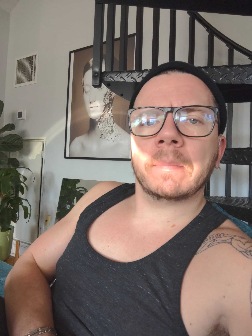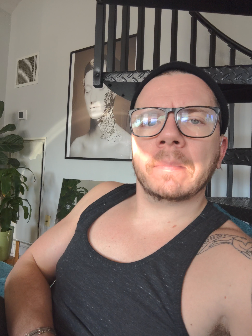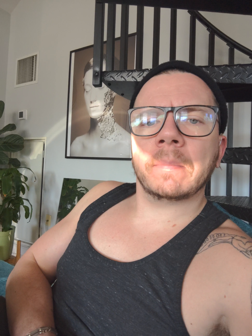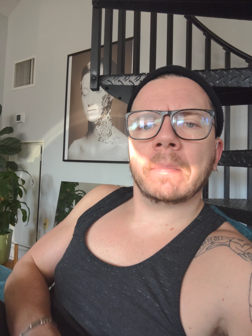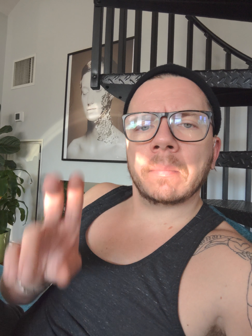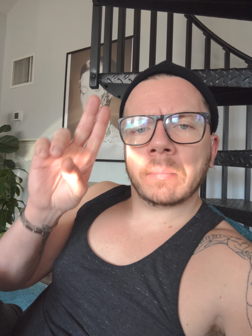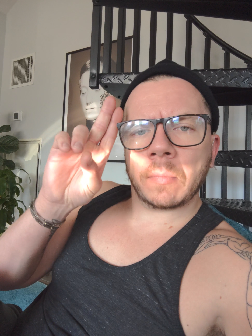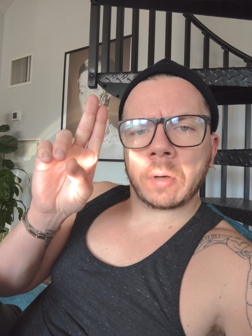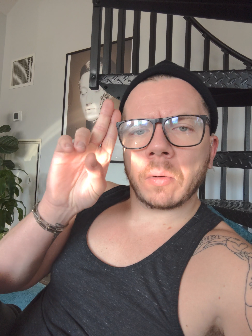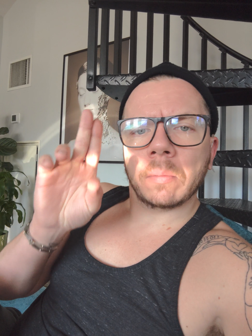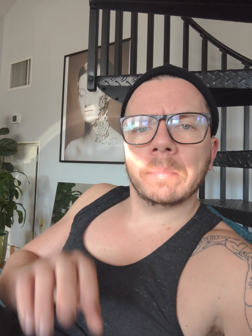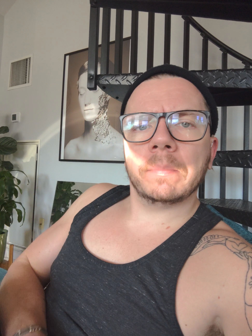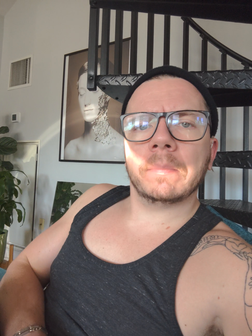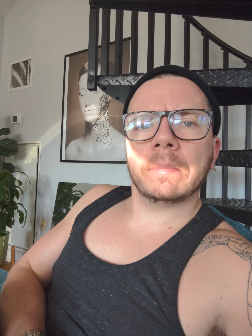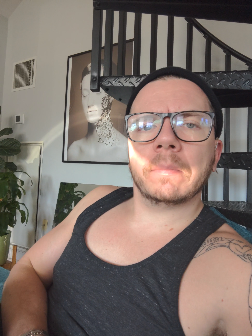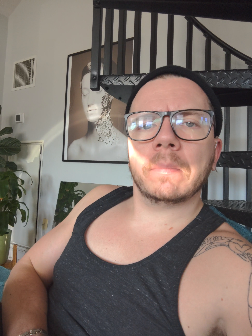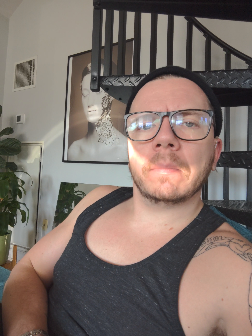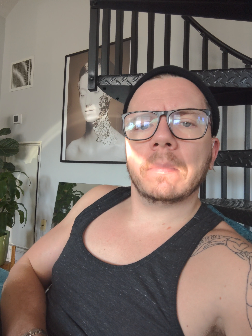uncle